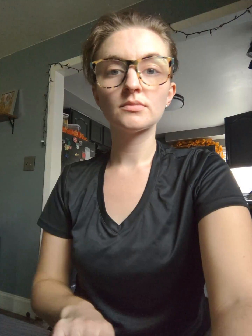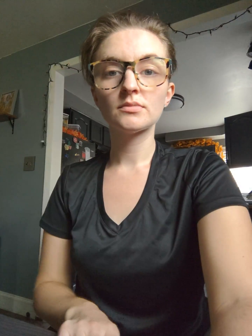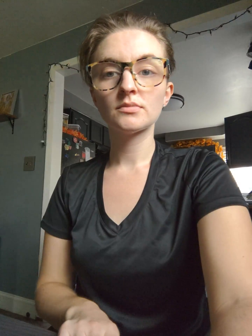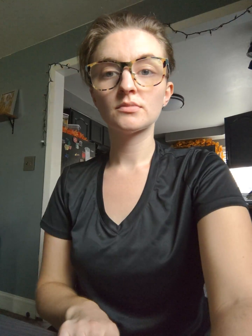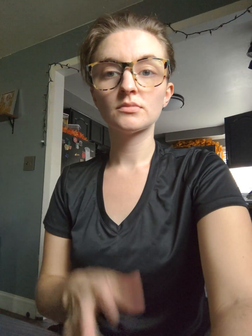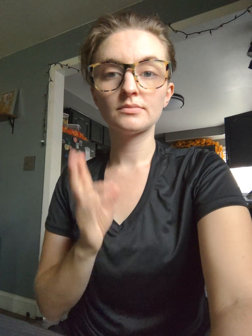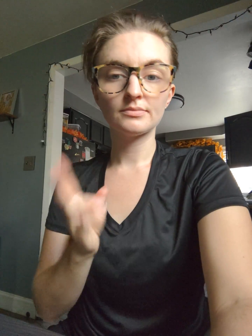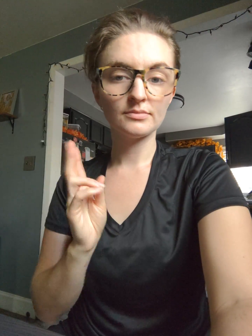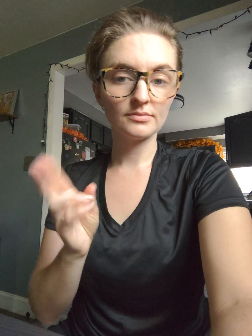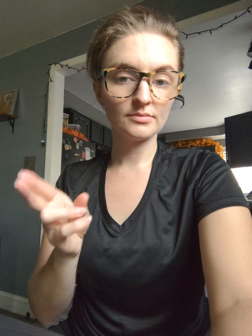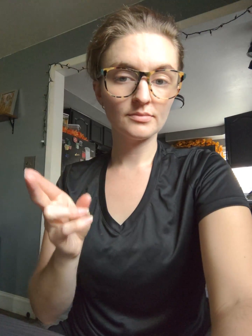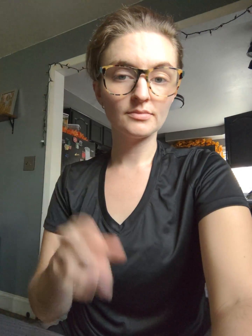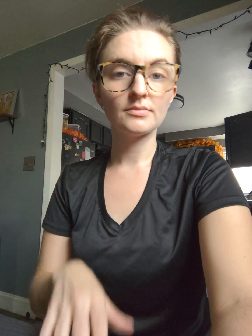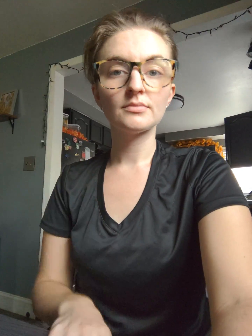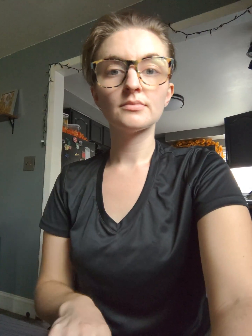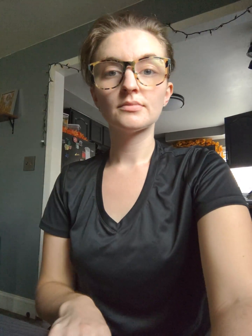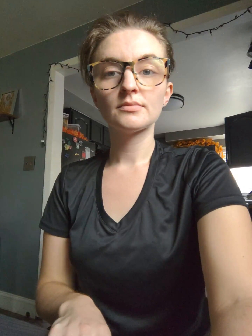hurry